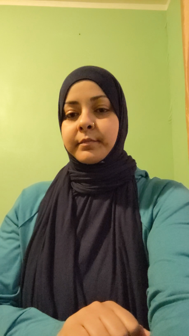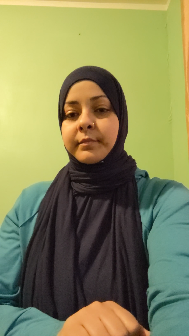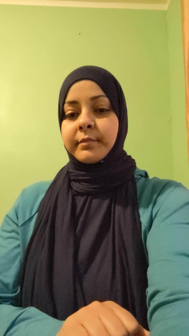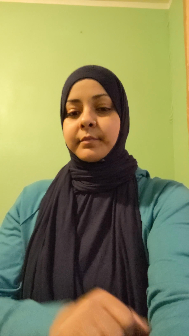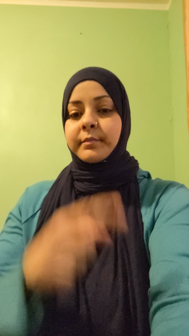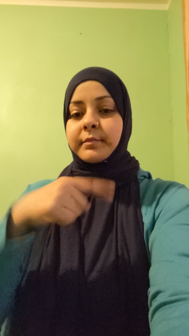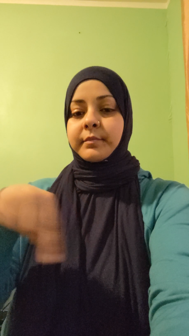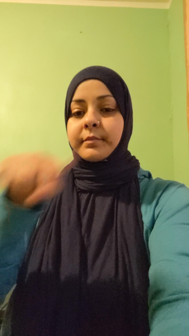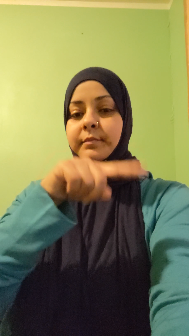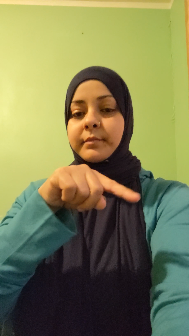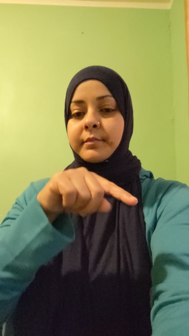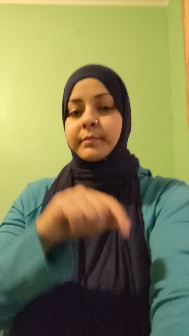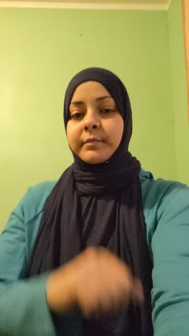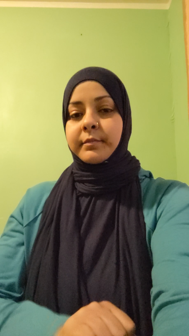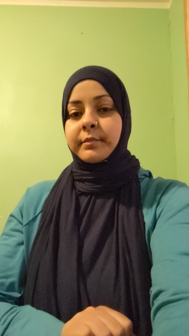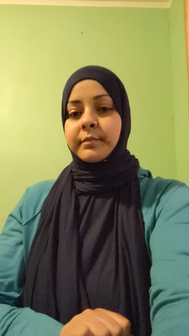around